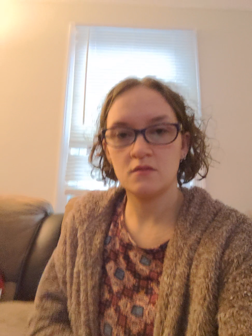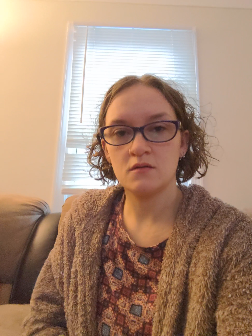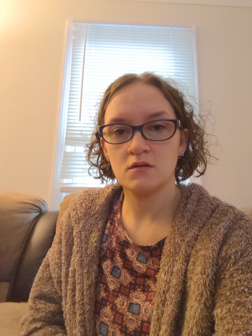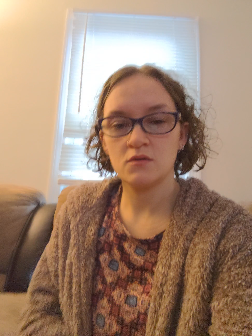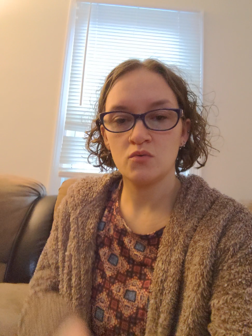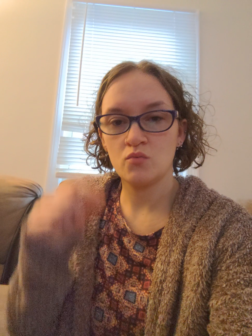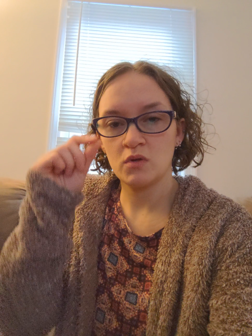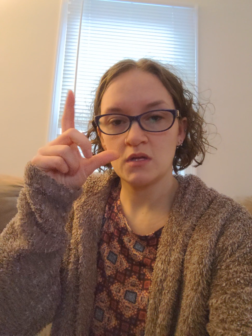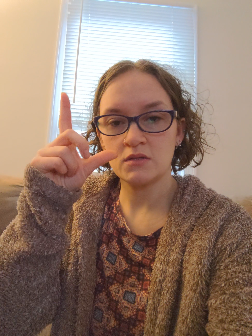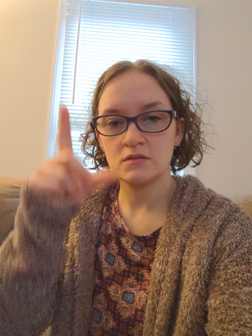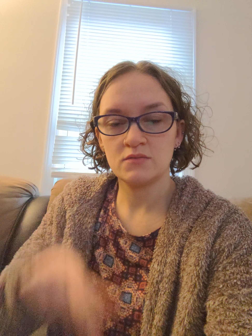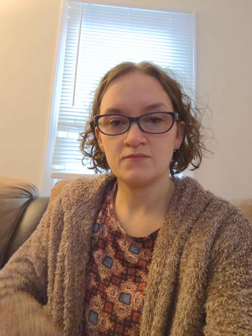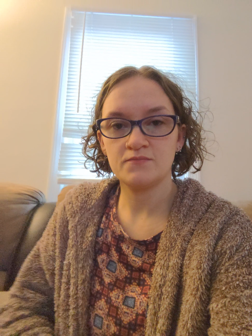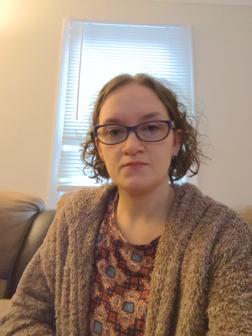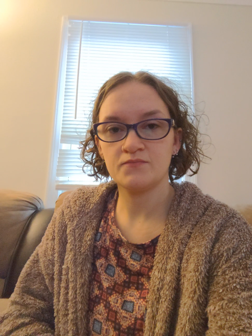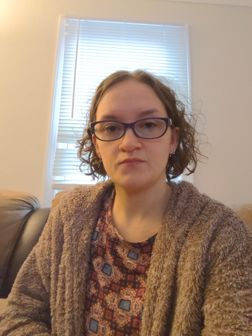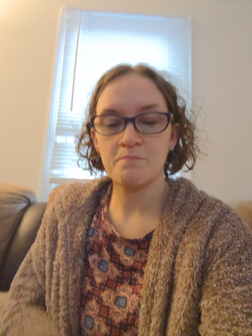wake